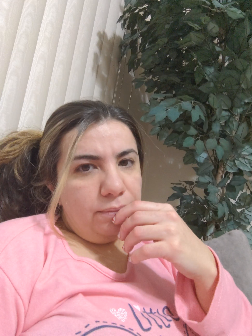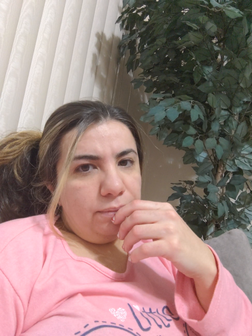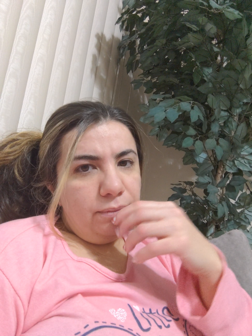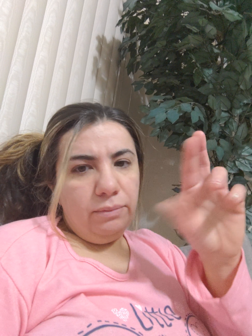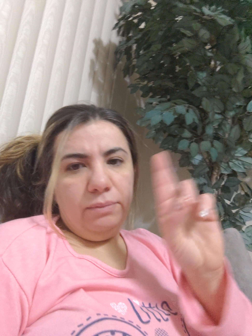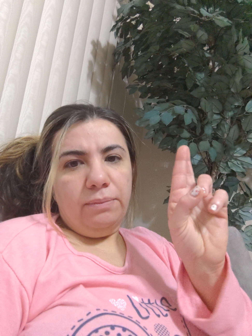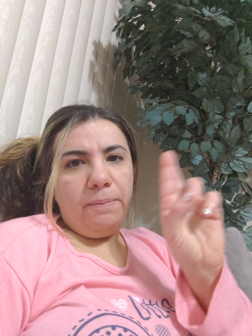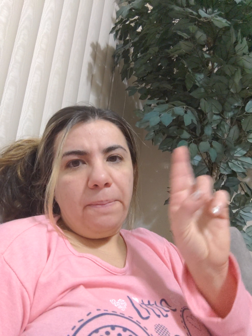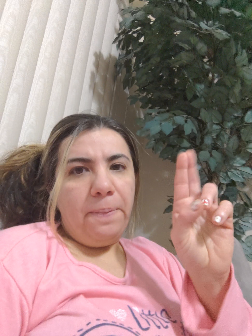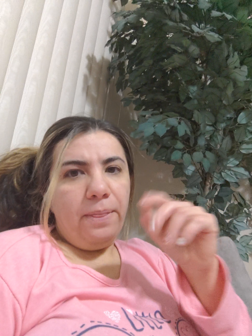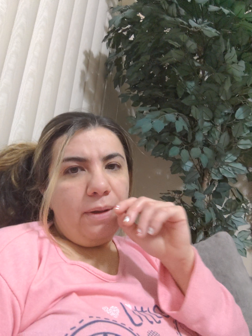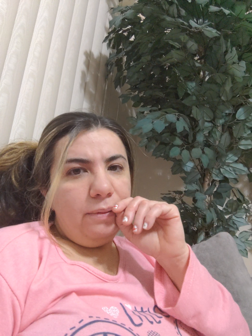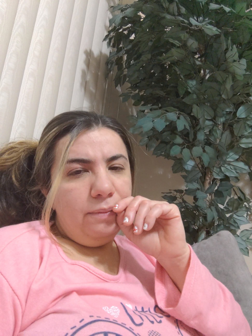refrigerator